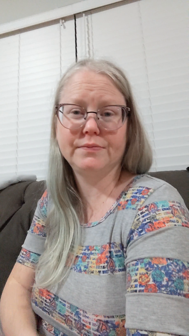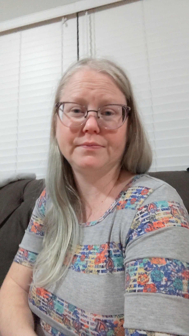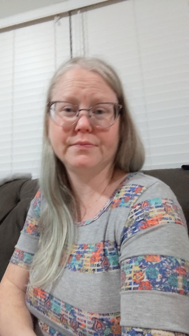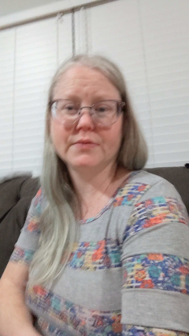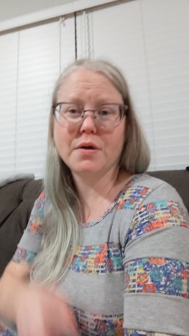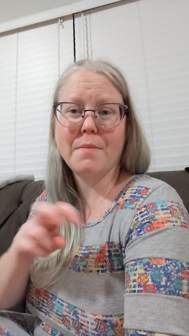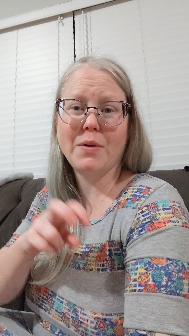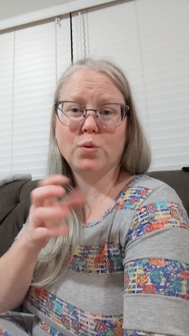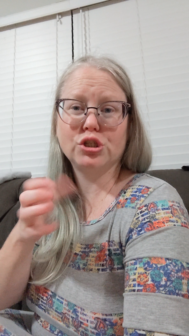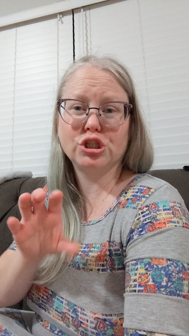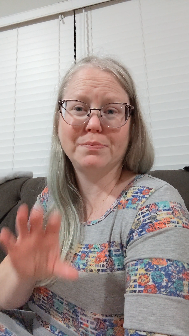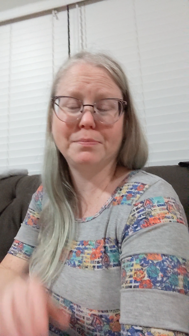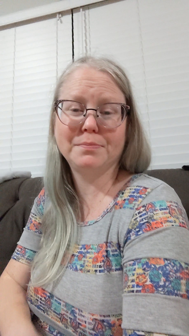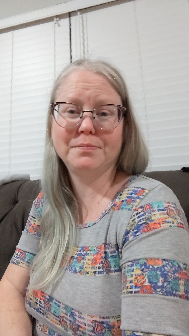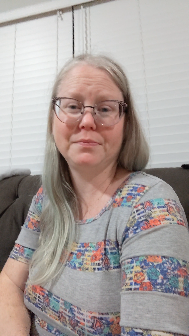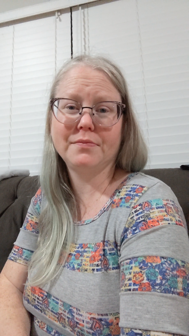potato chip